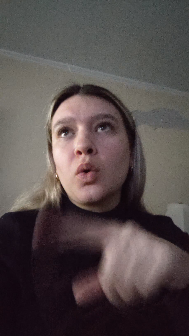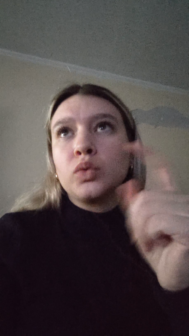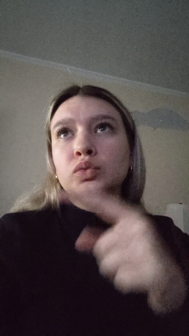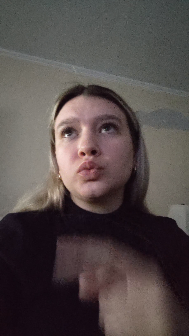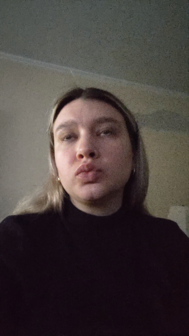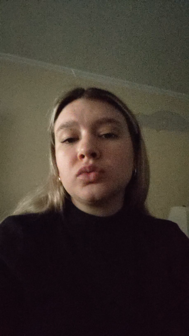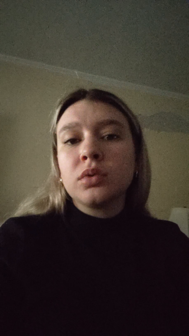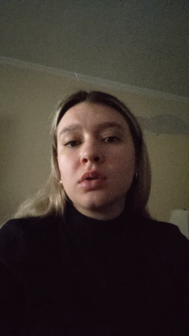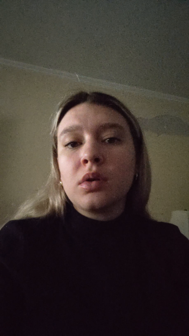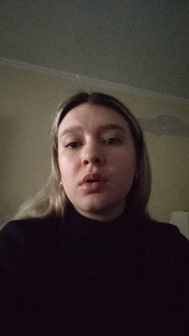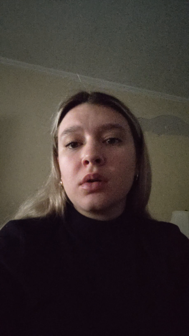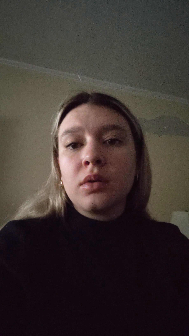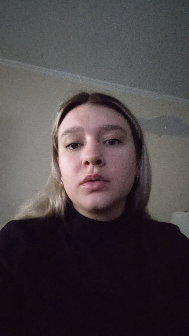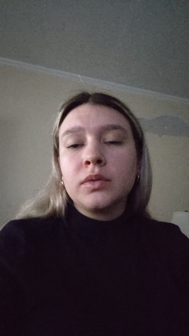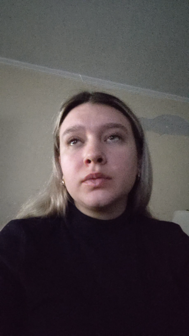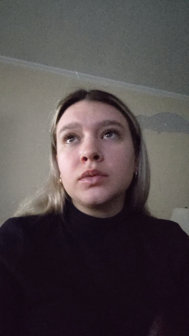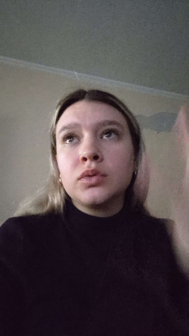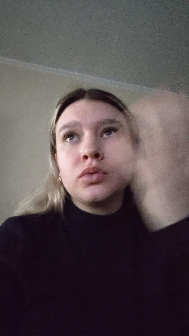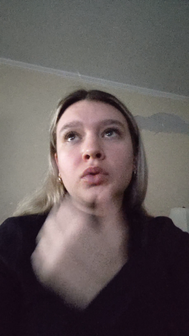dark